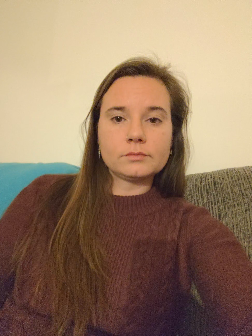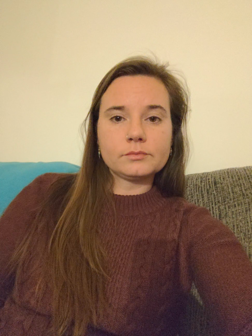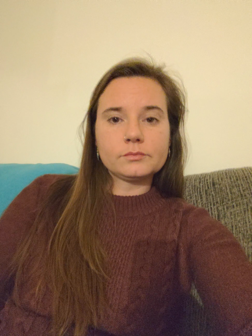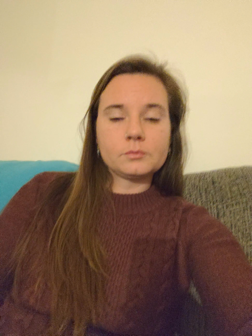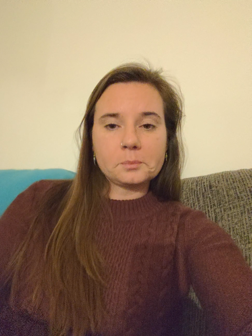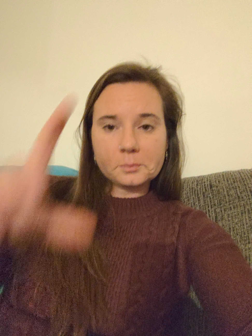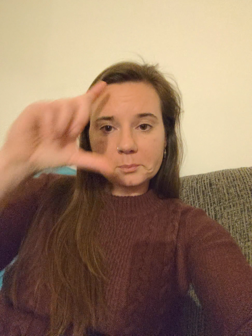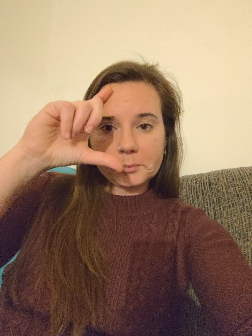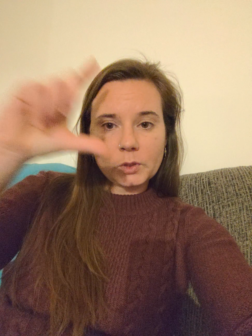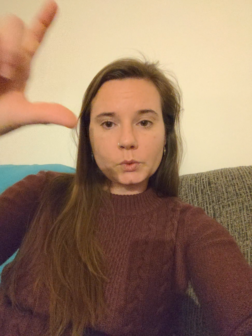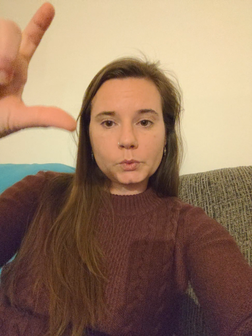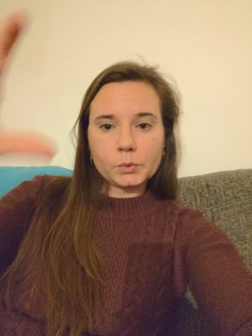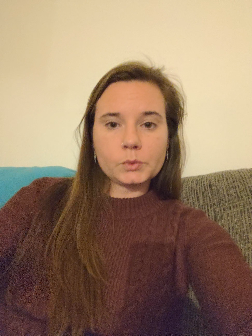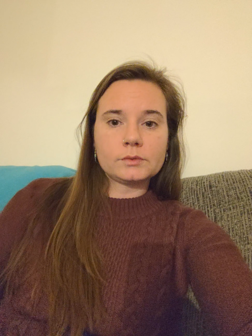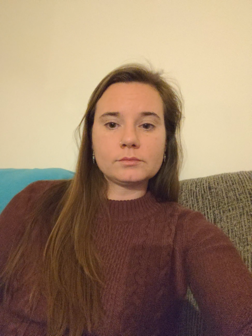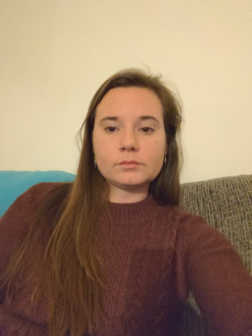moon